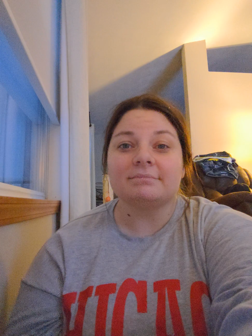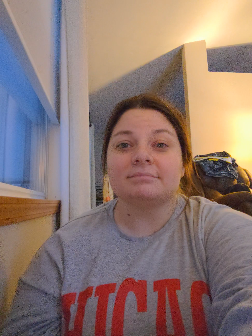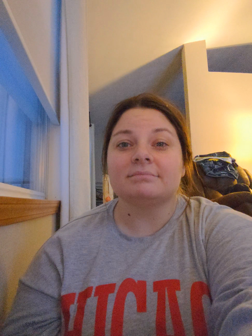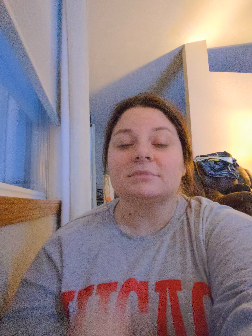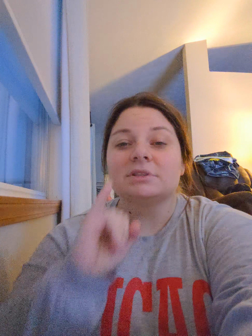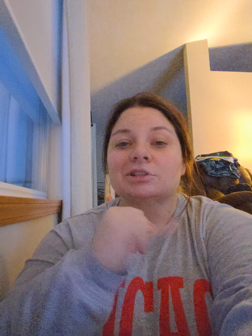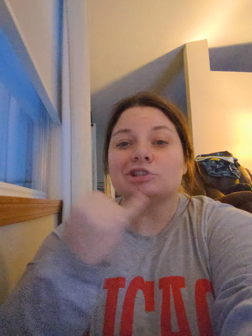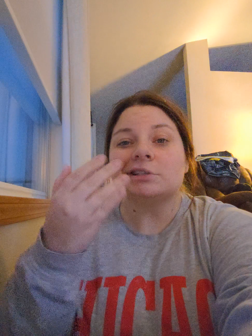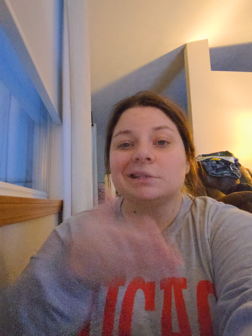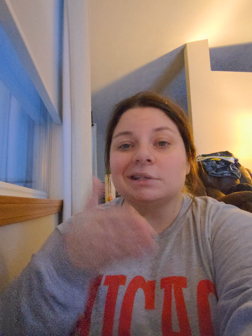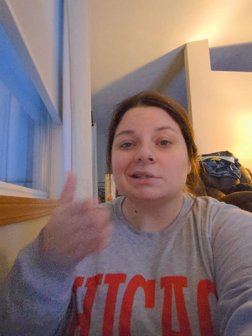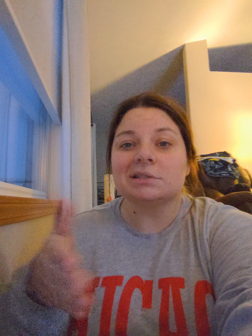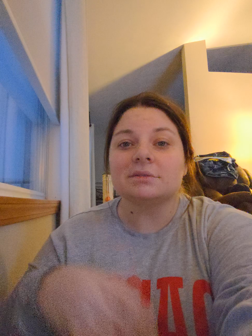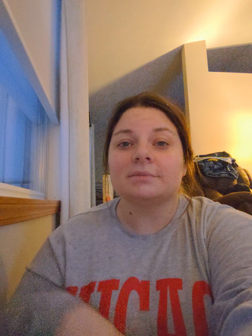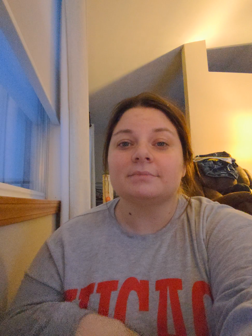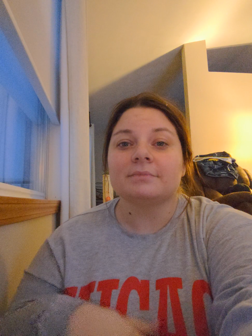jeans